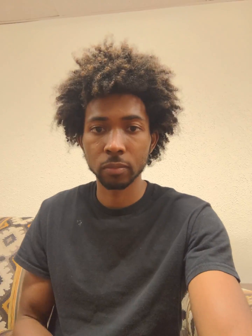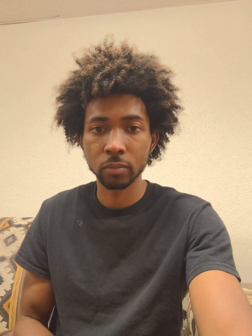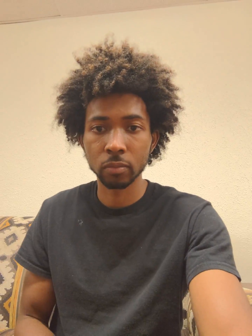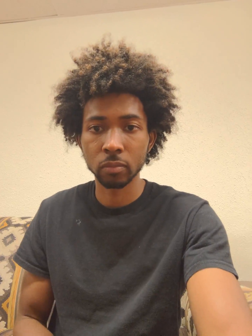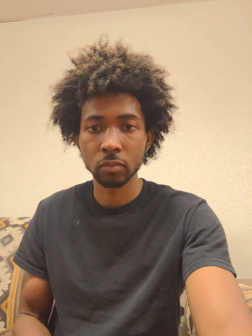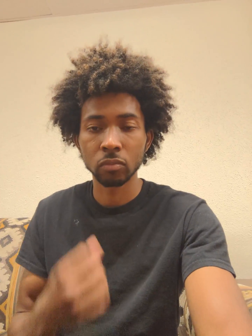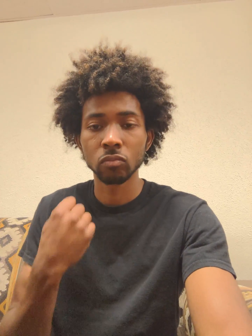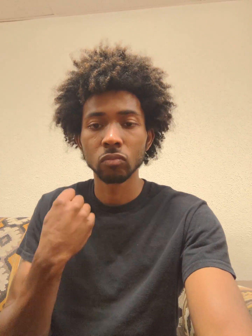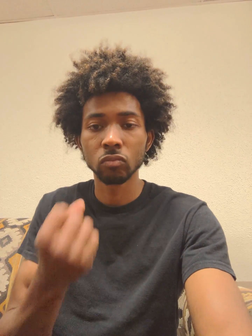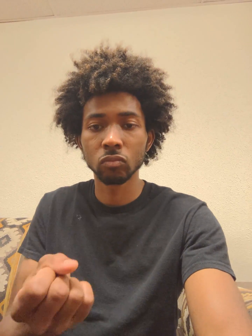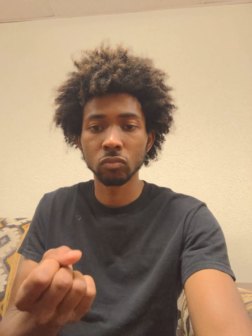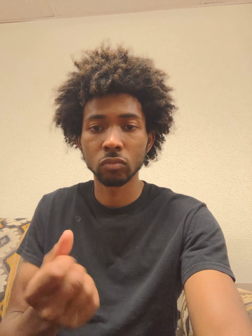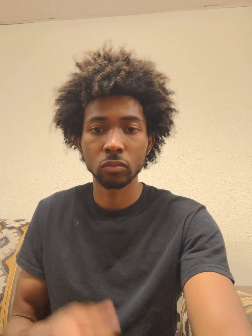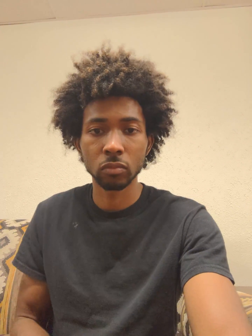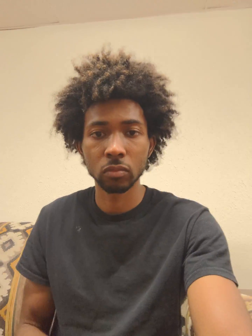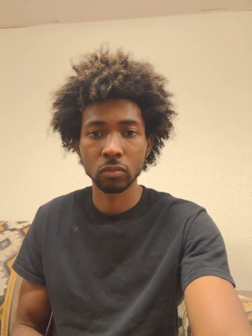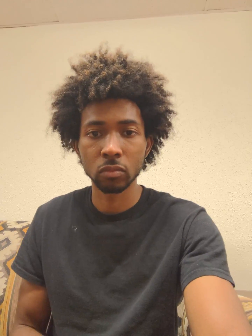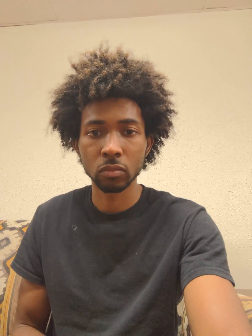drive